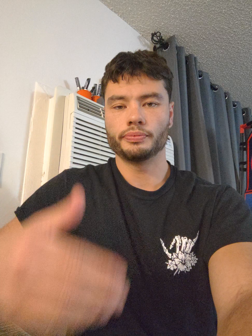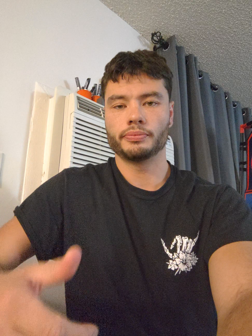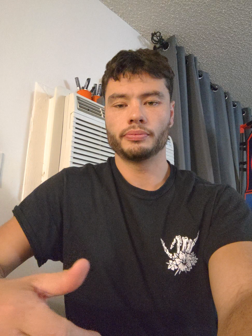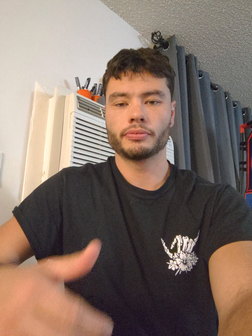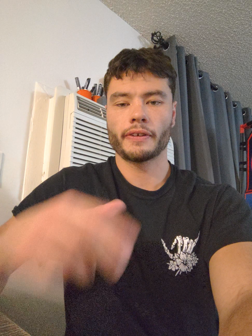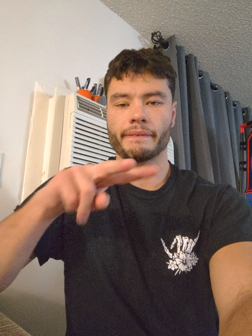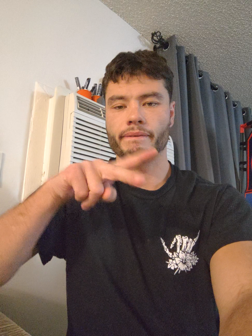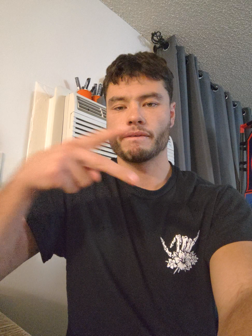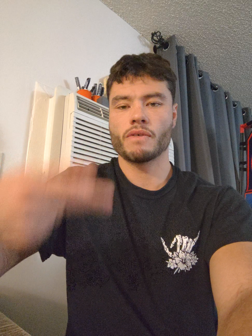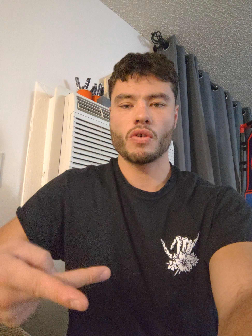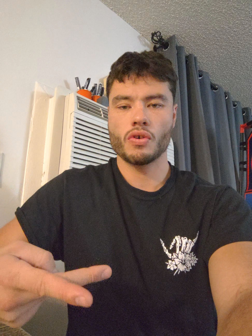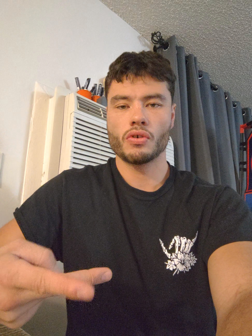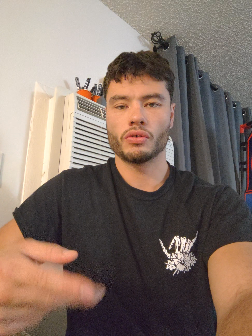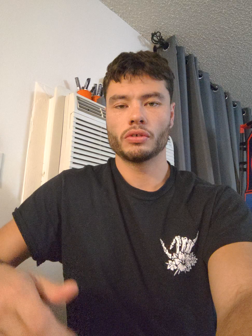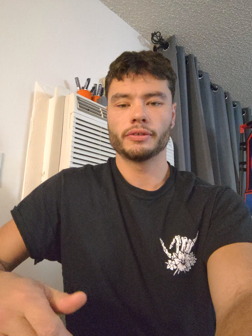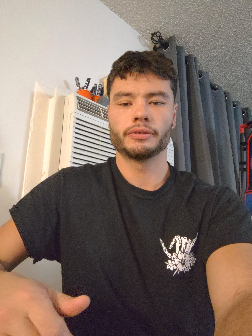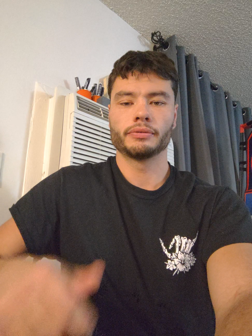fall